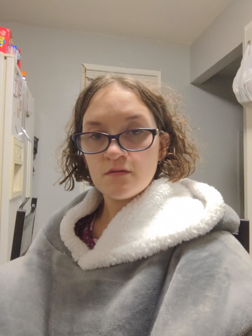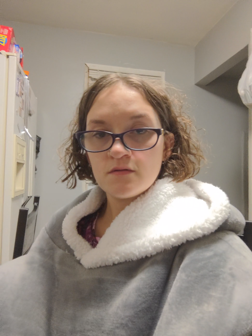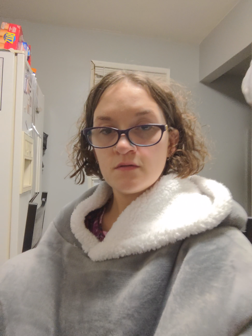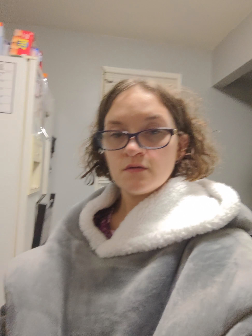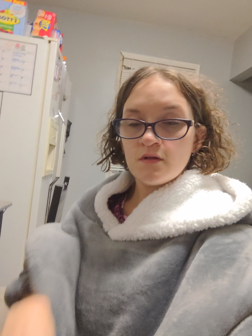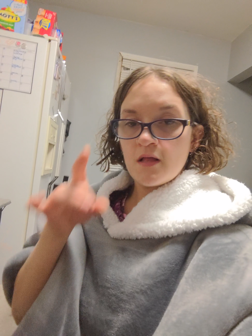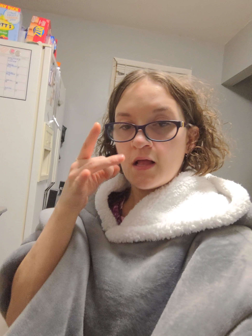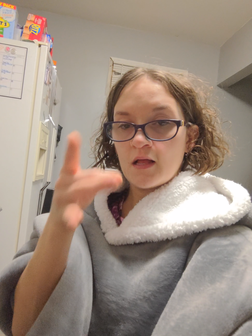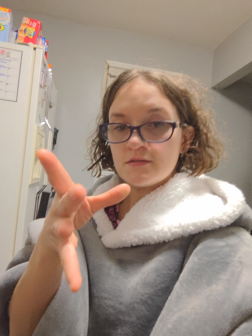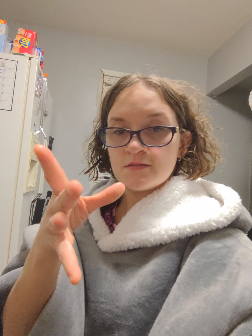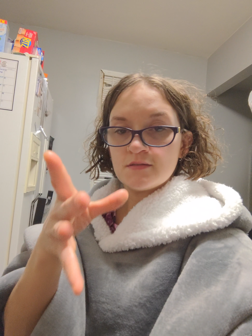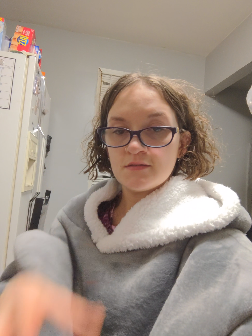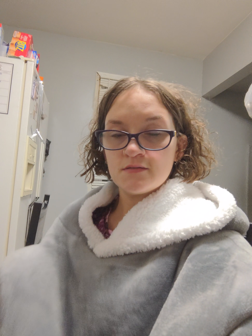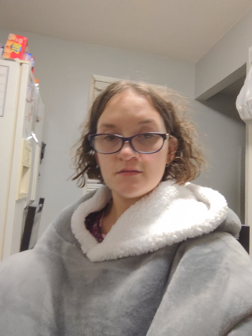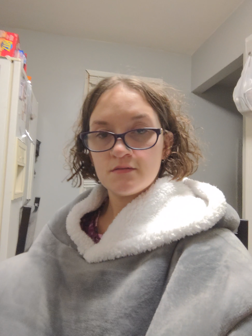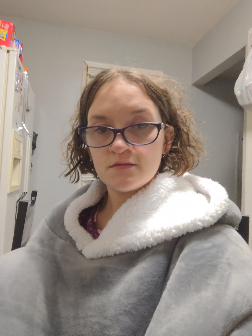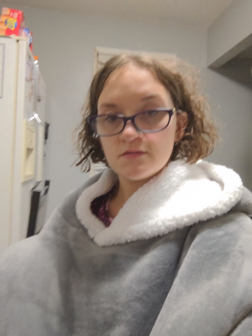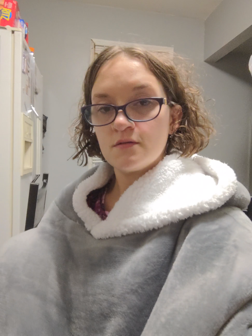hate